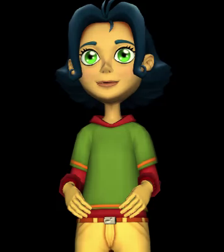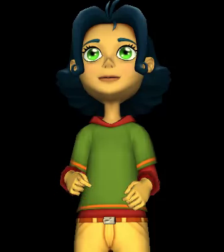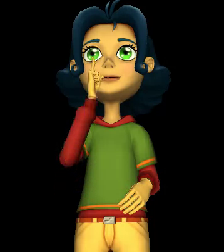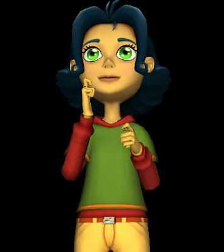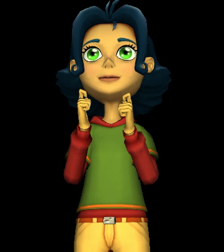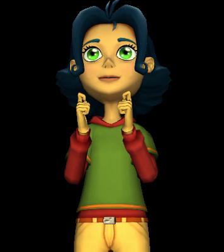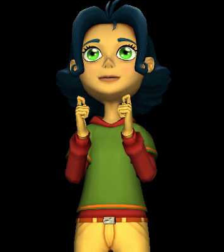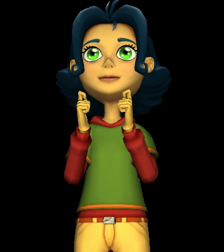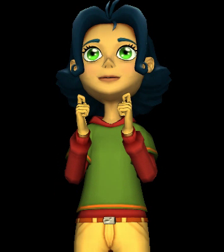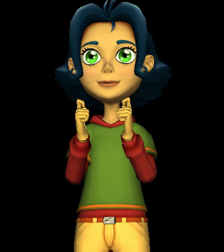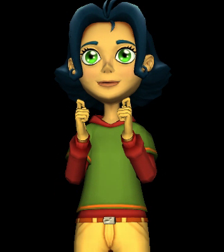ينتبه